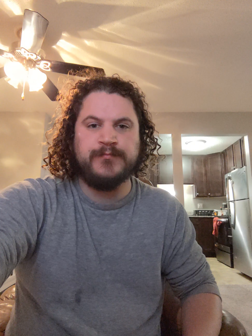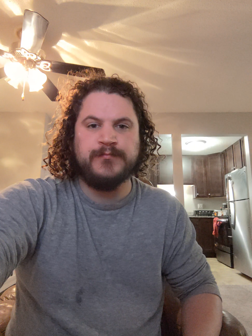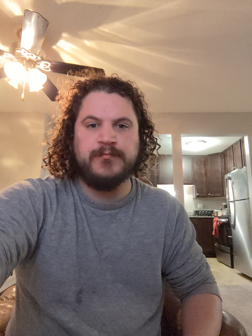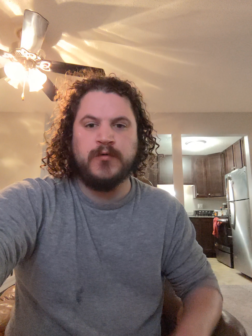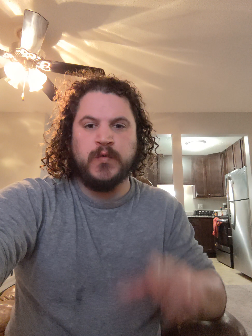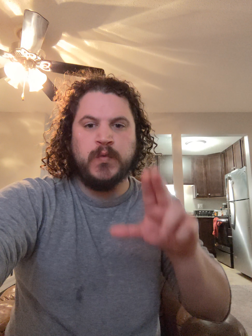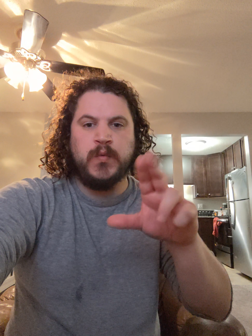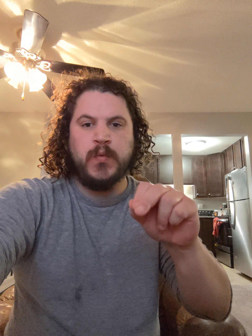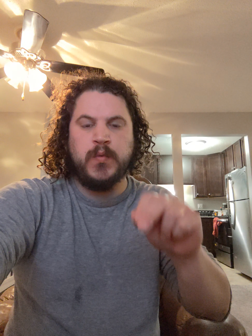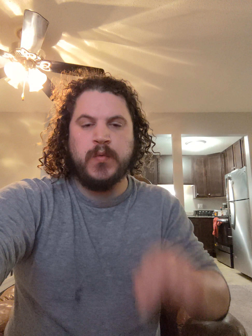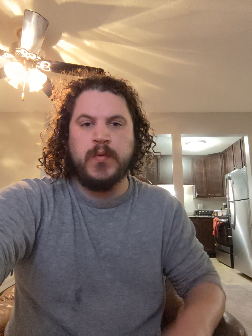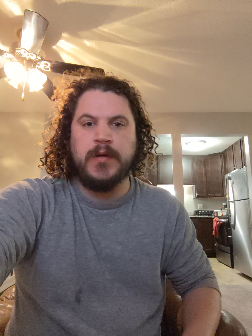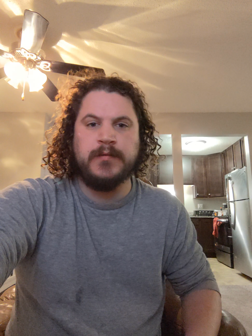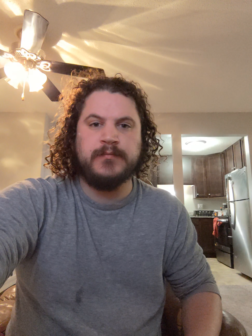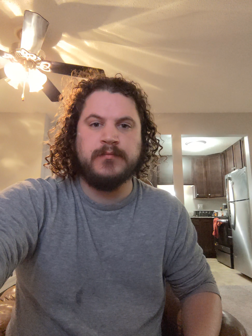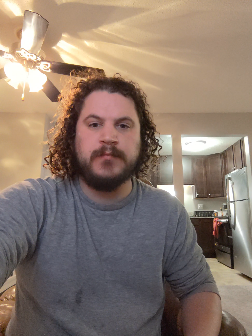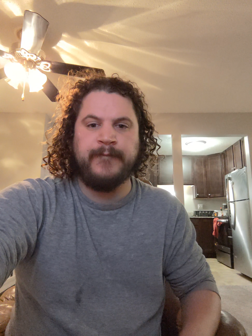no